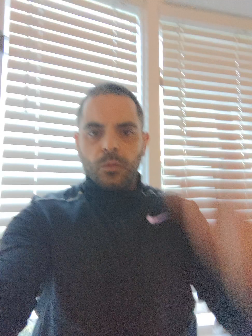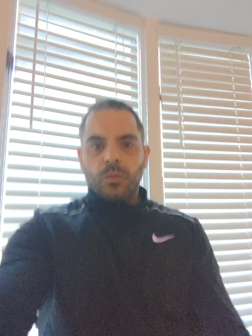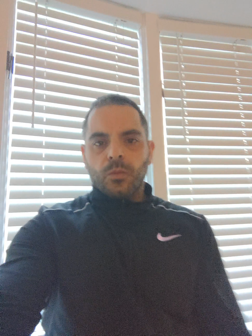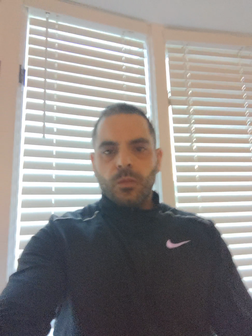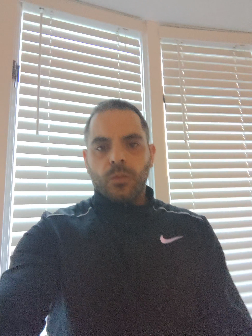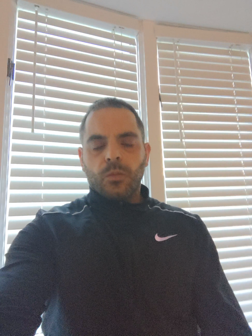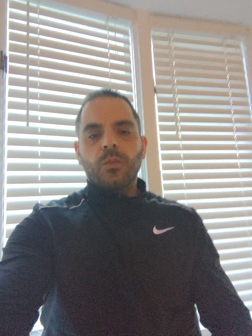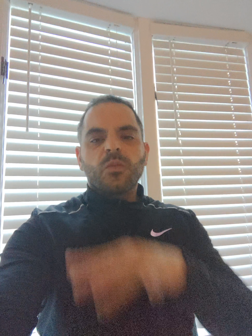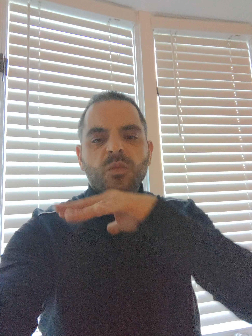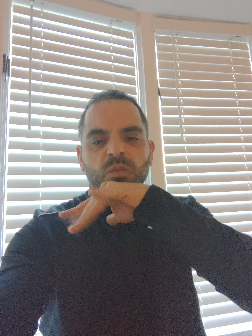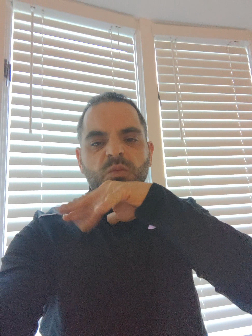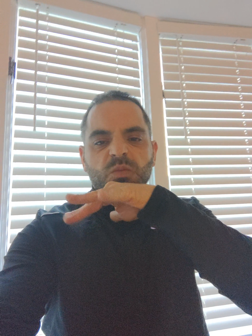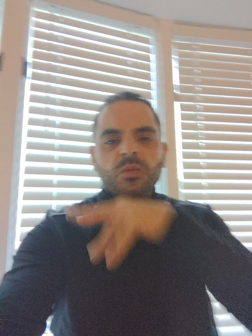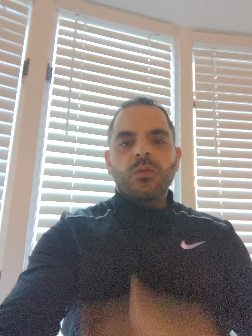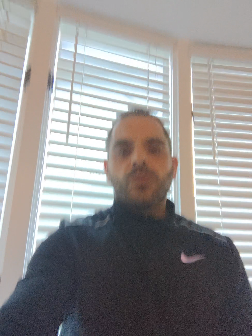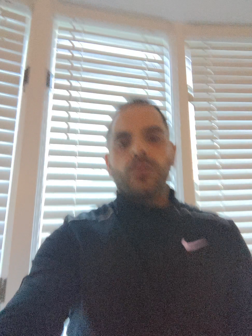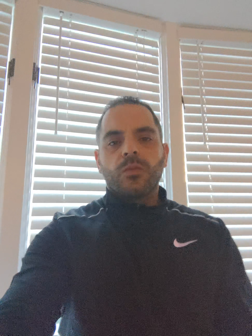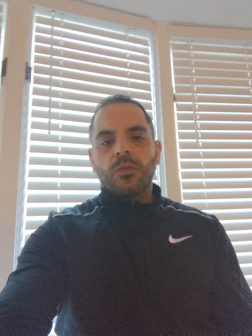dirty